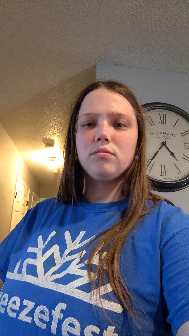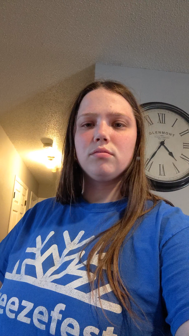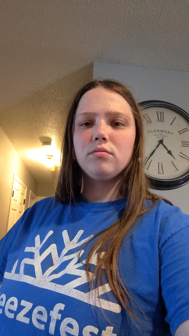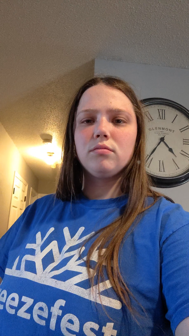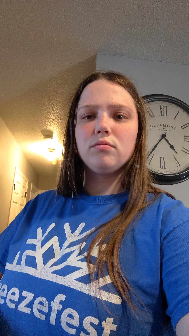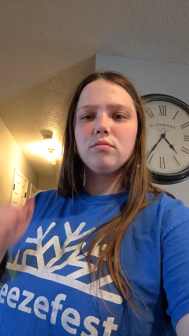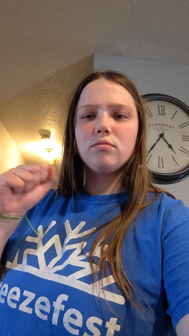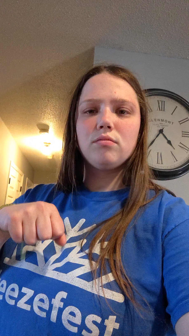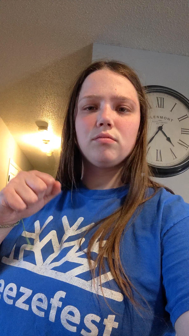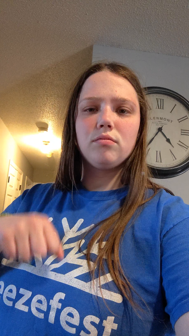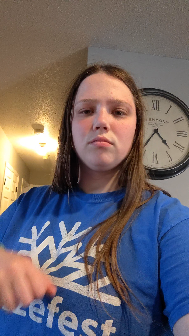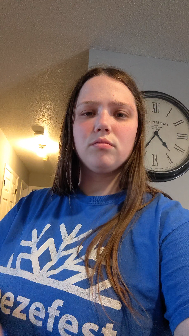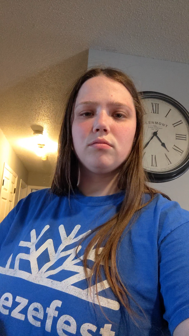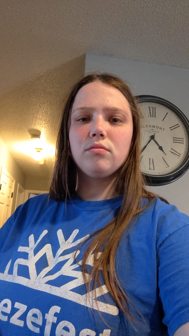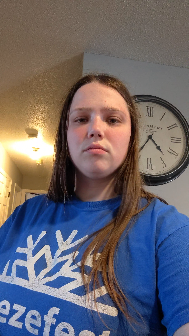rock